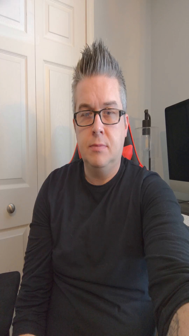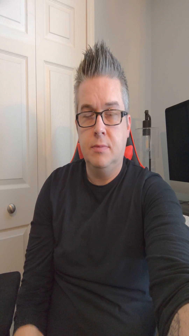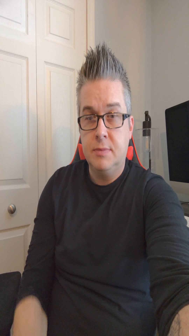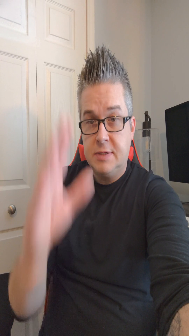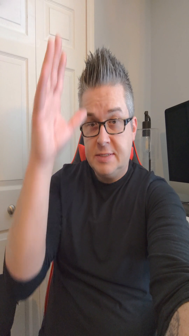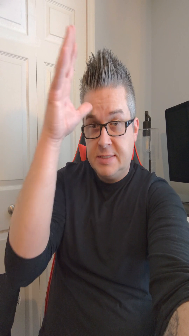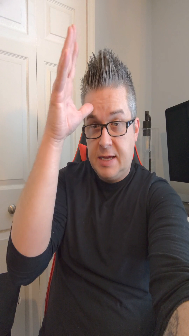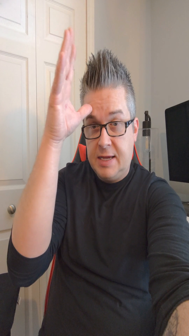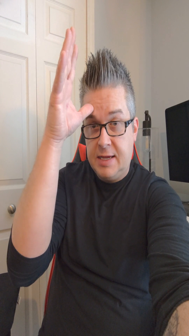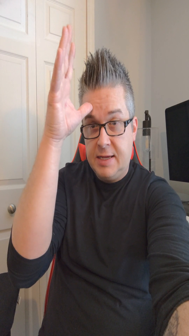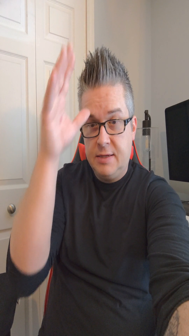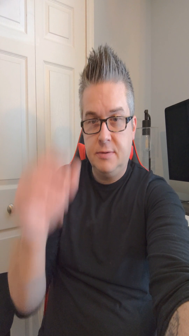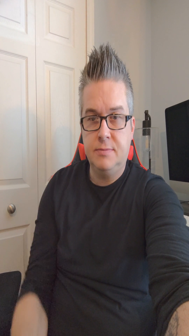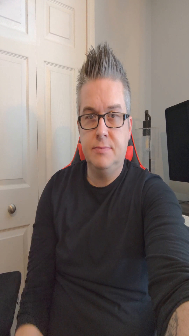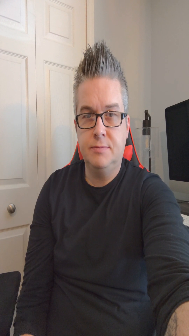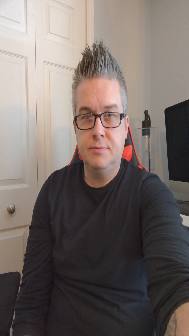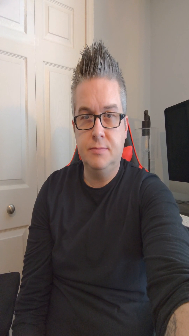dad